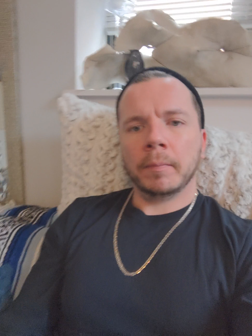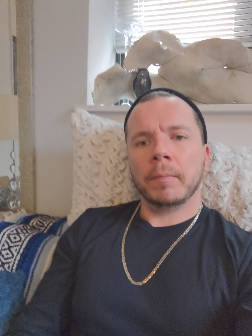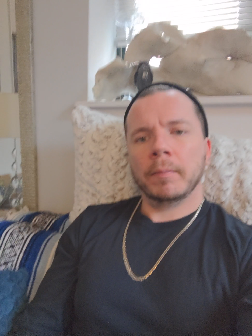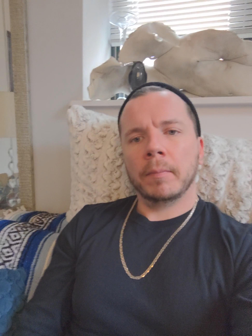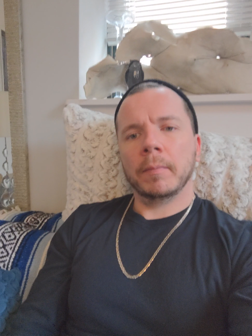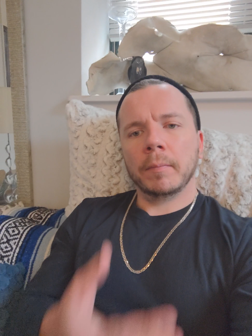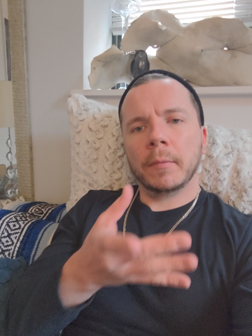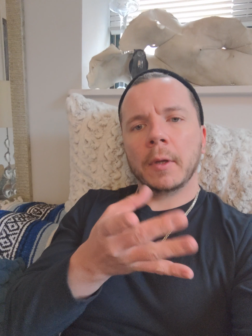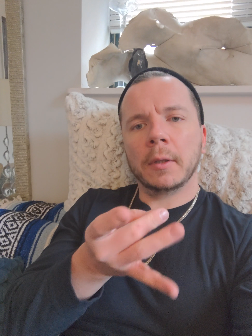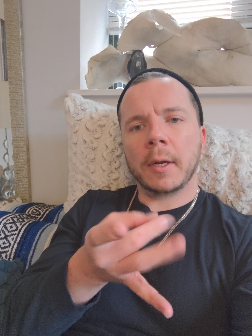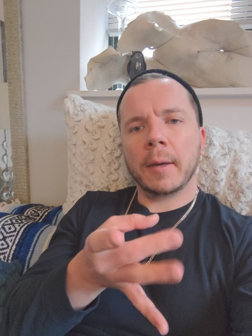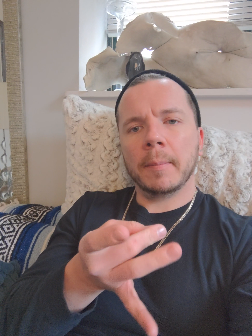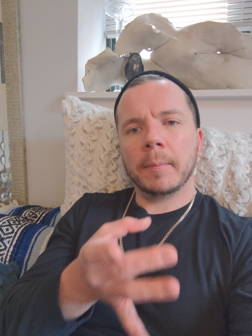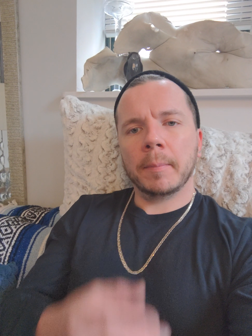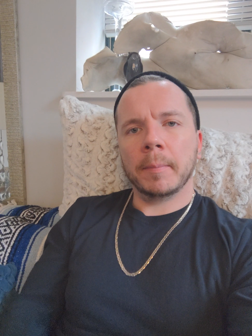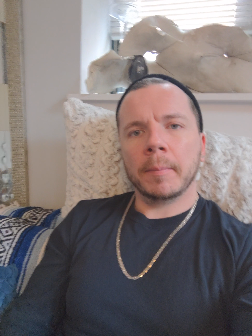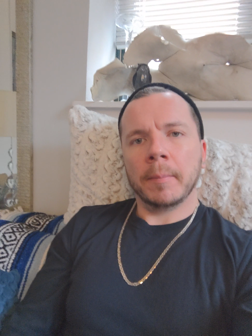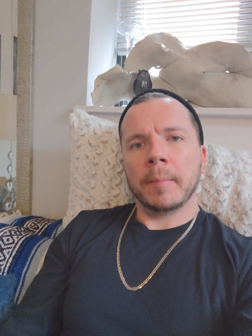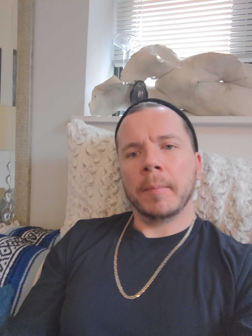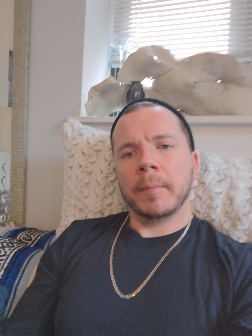sticky